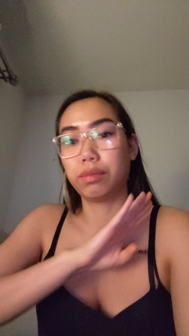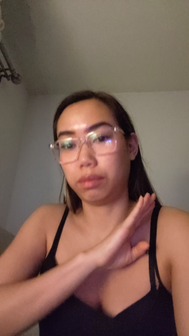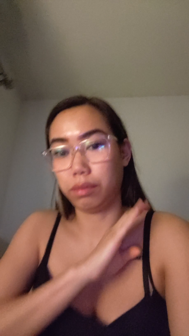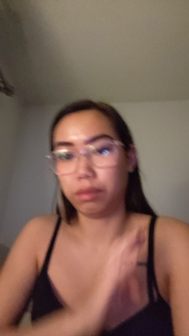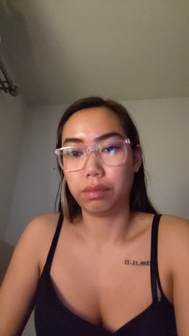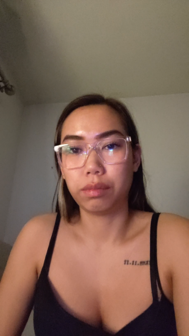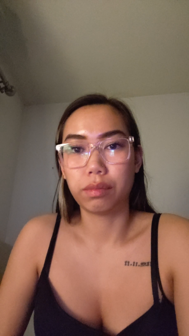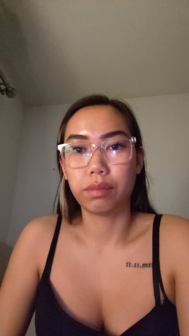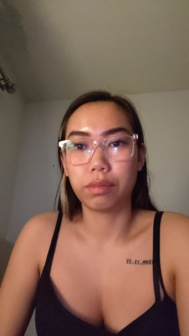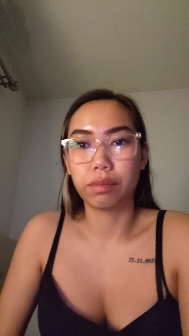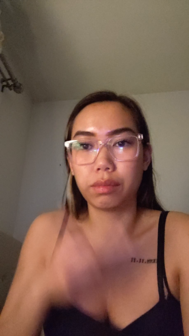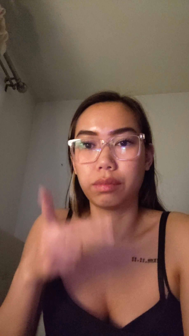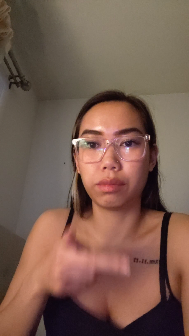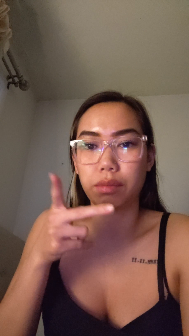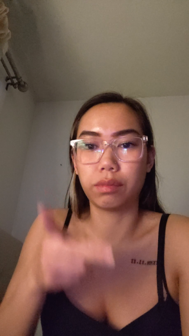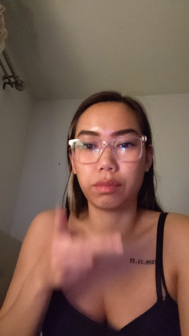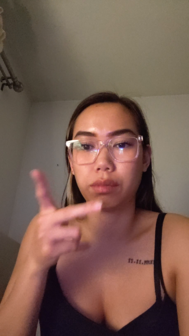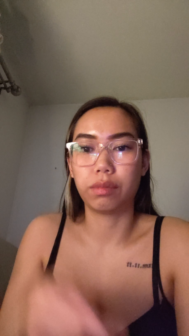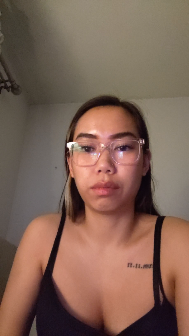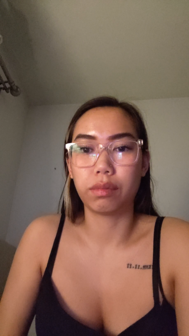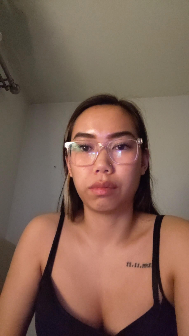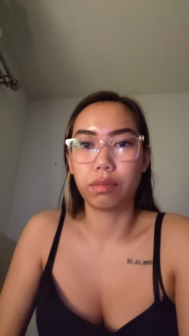careful